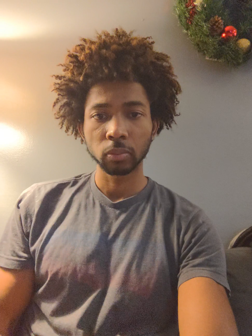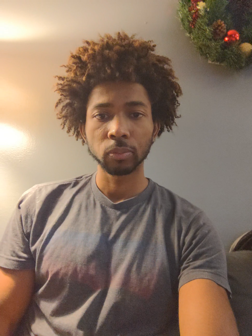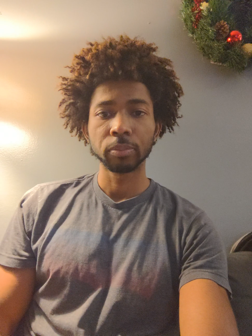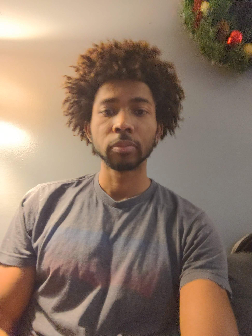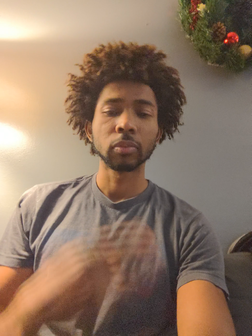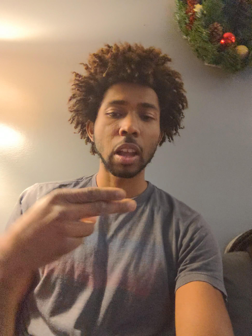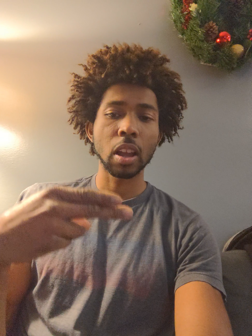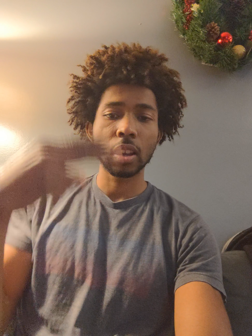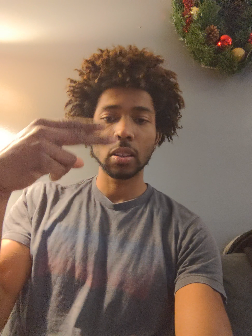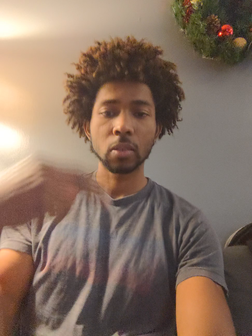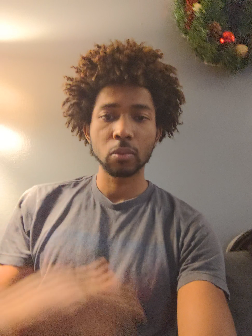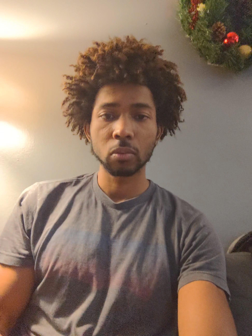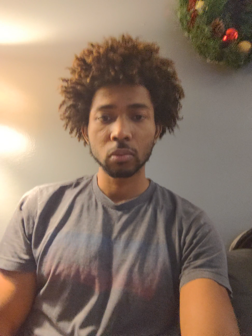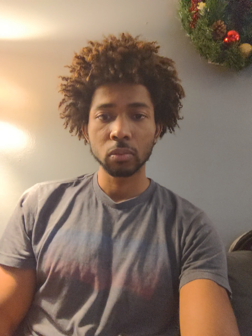high